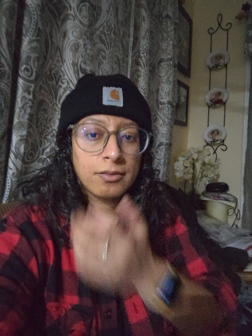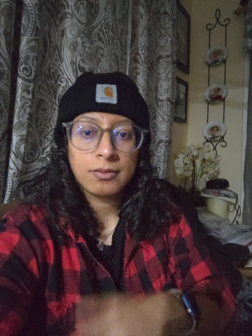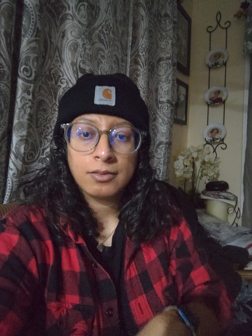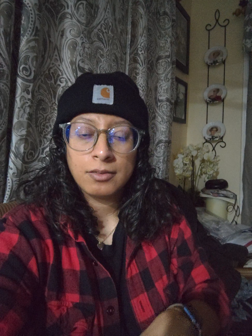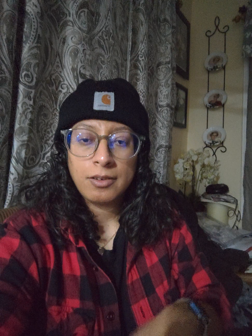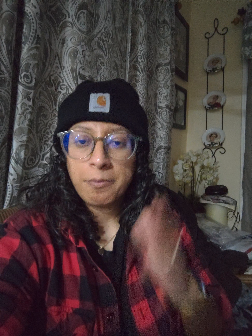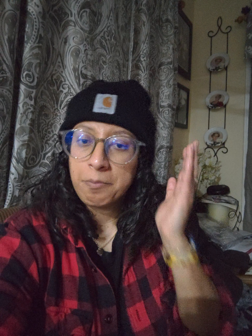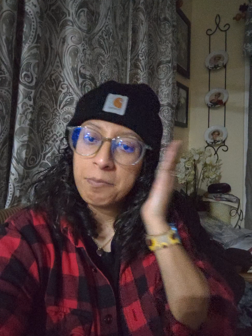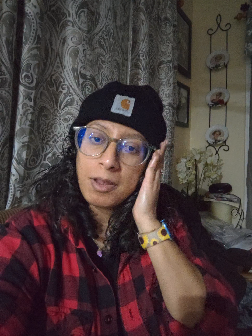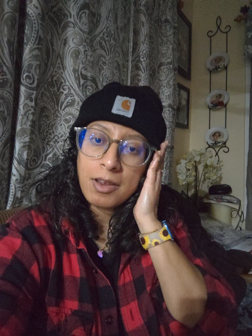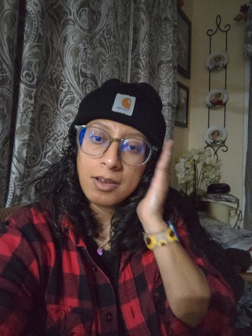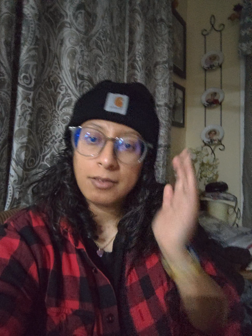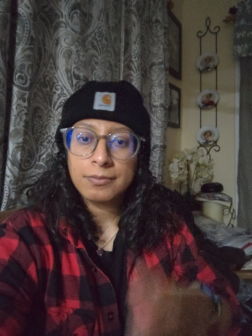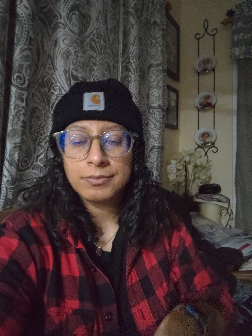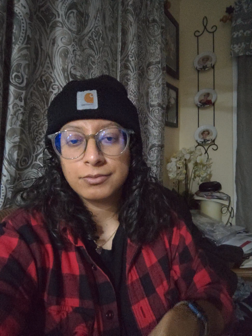bed